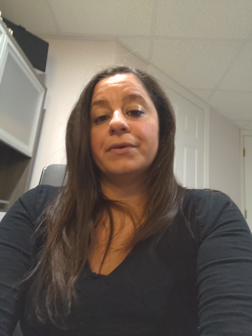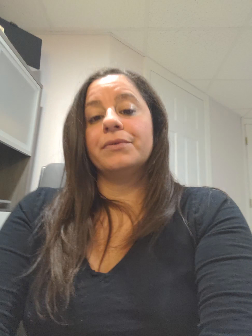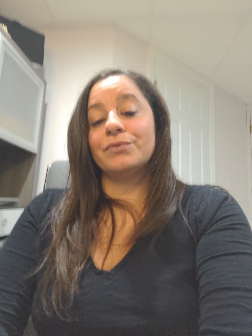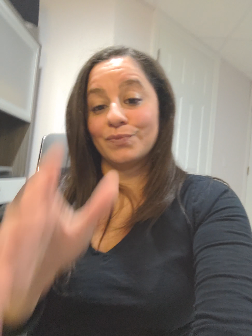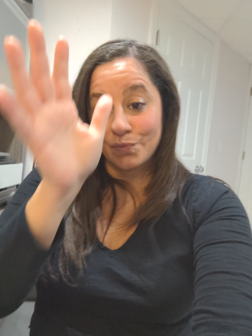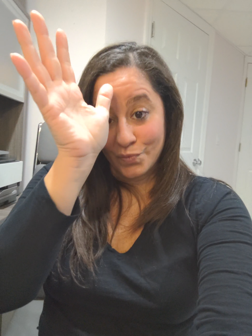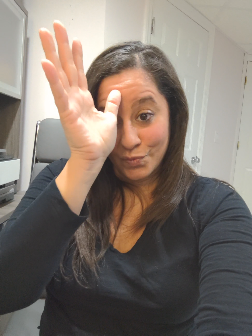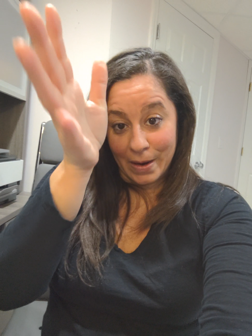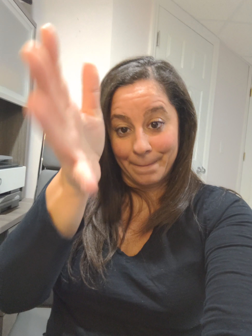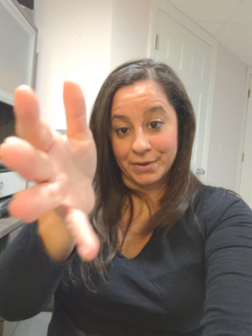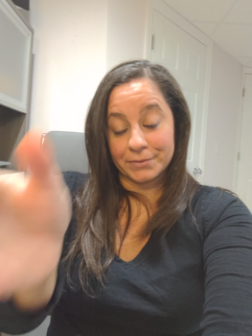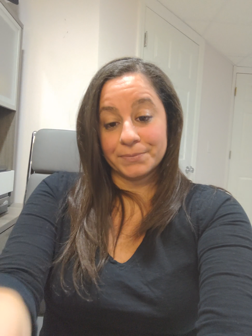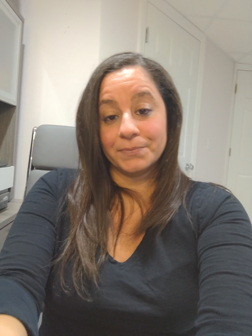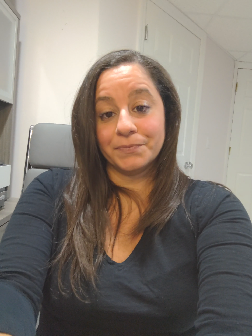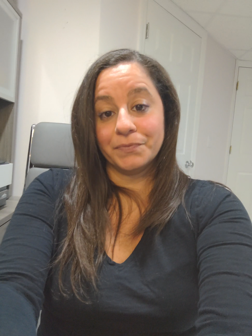grandpa